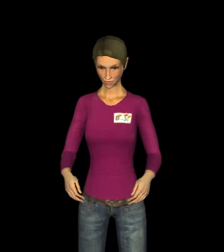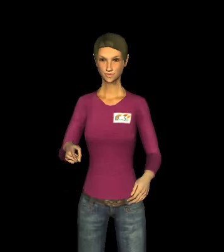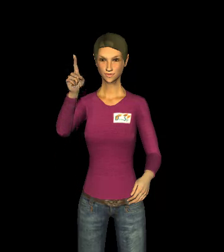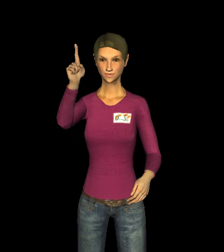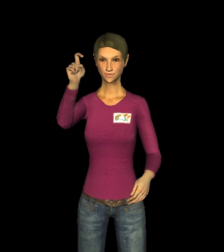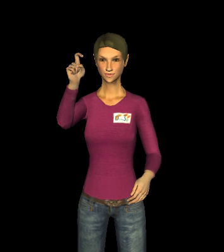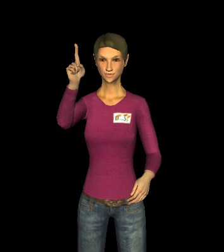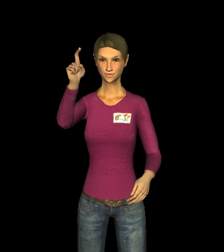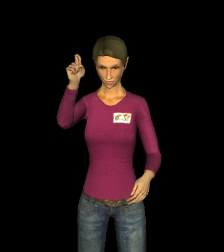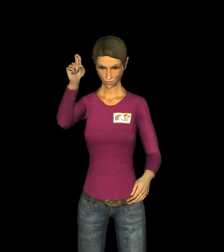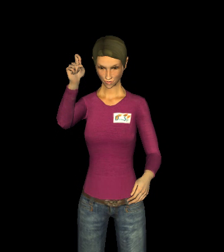ماء